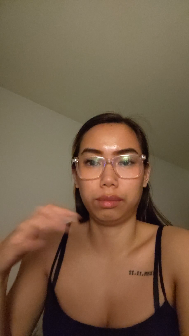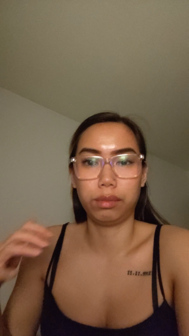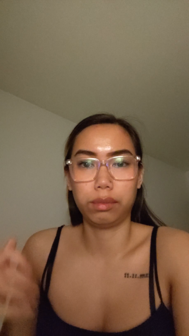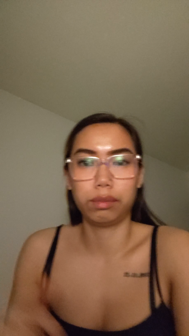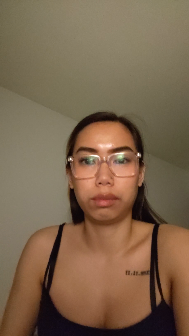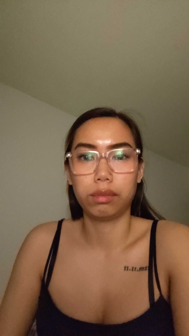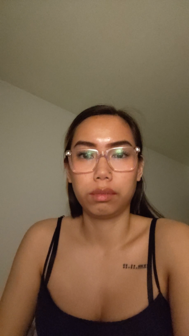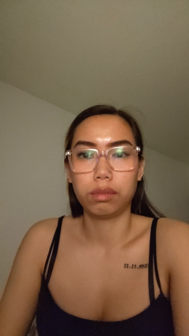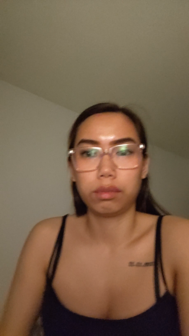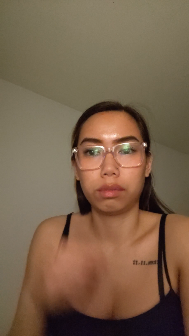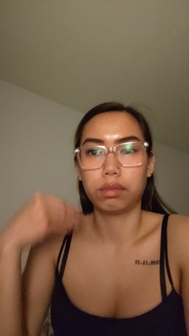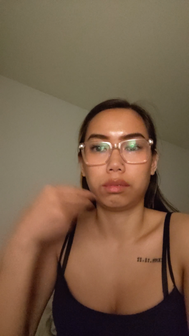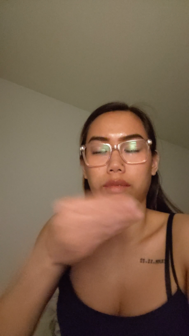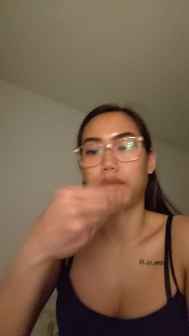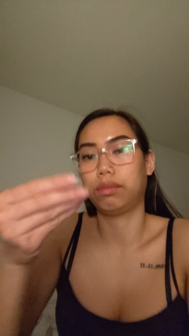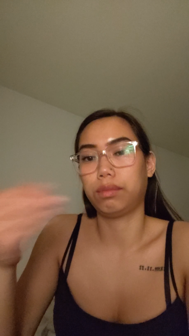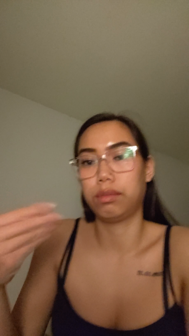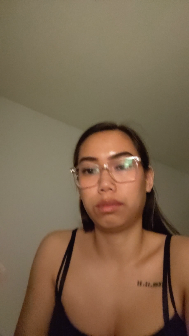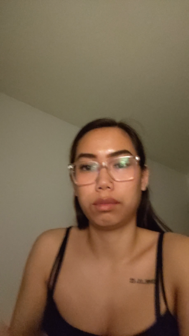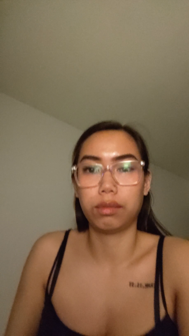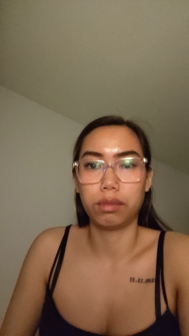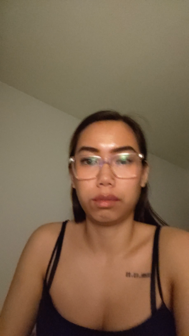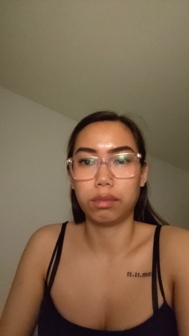shopping